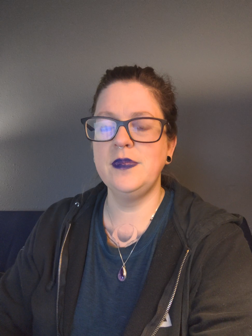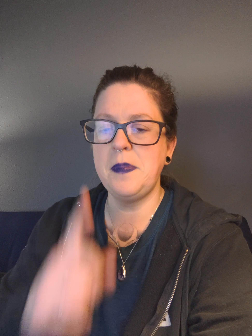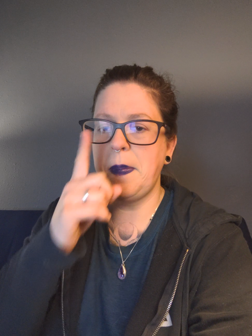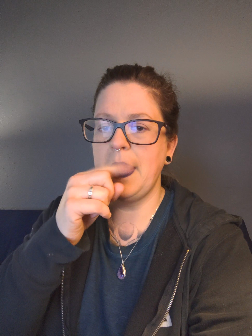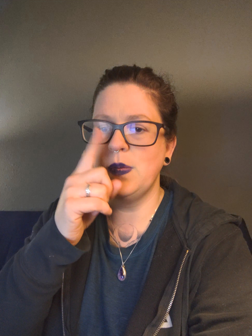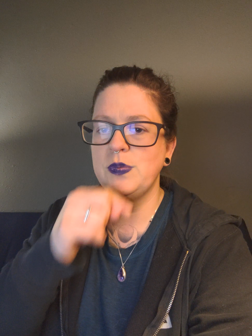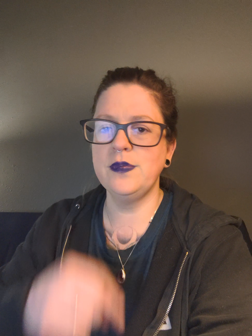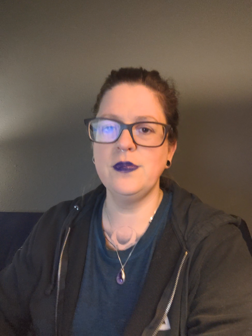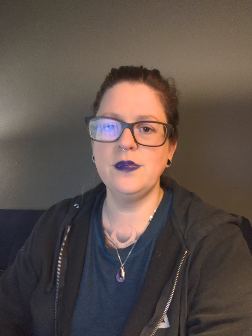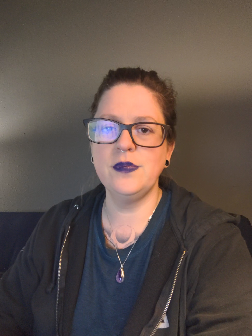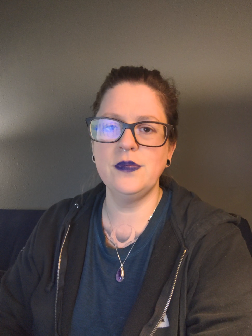mouse